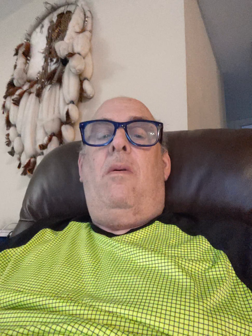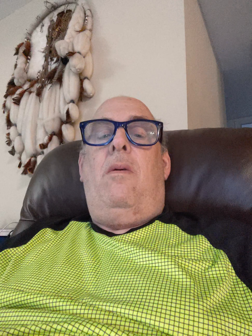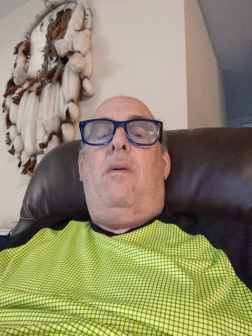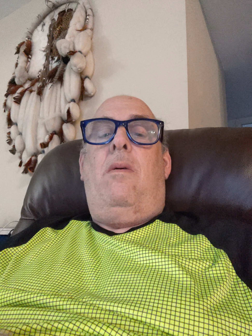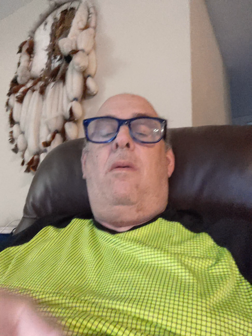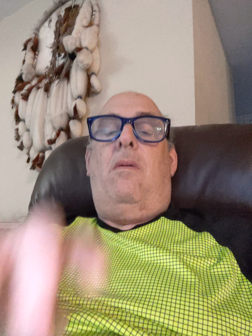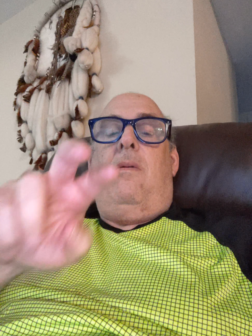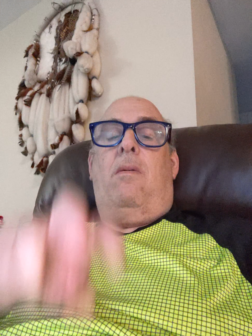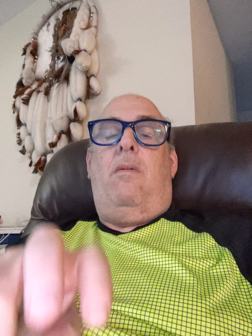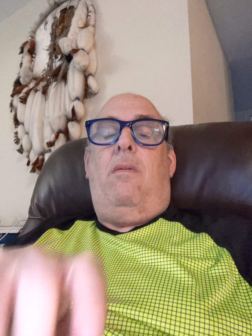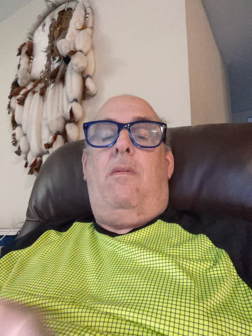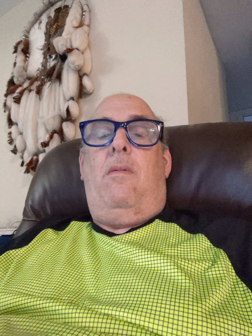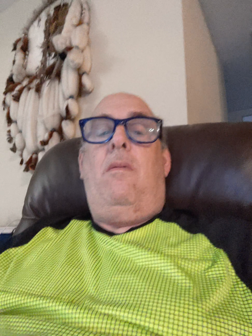chair